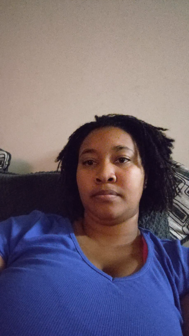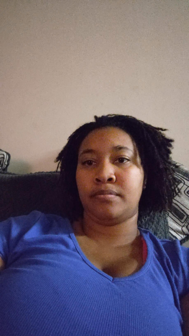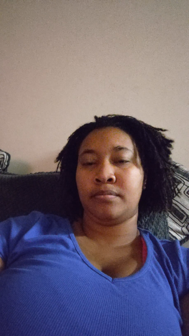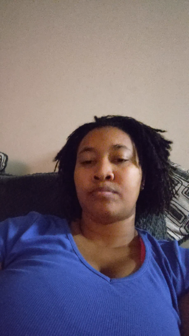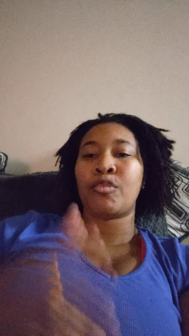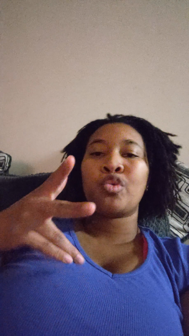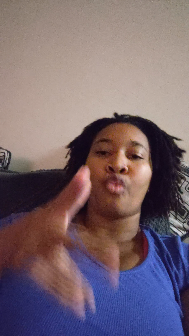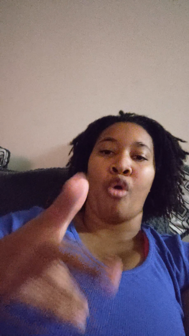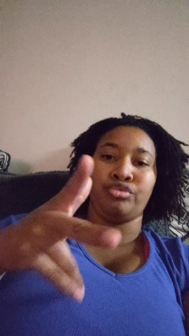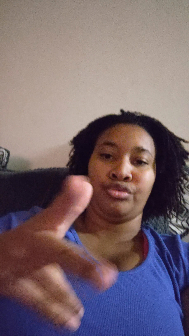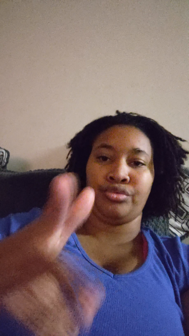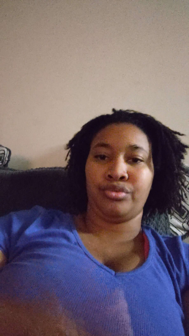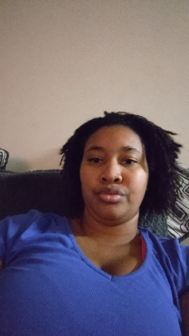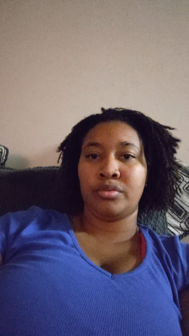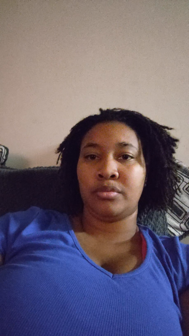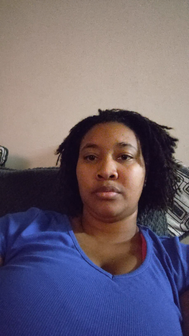garage